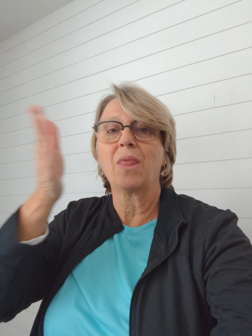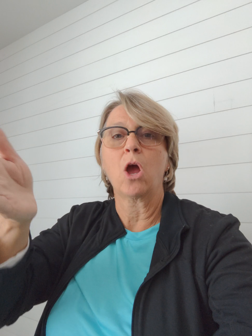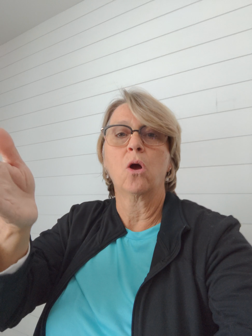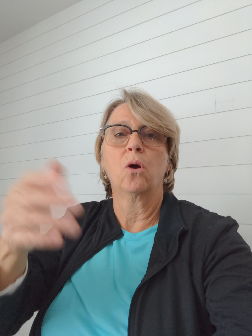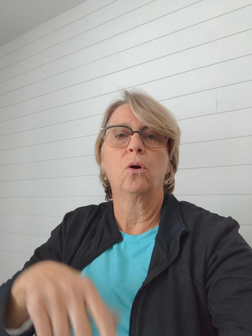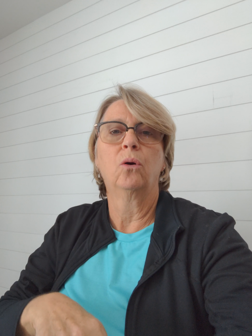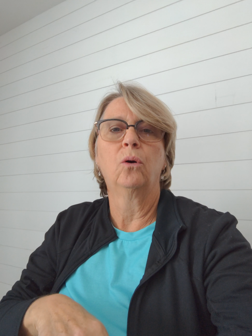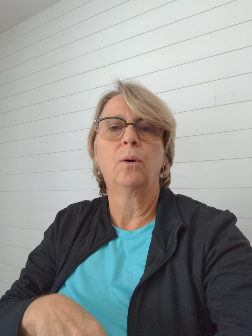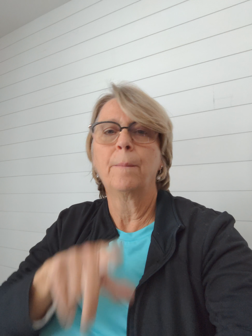there